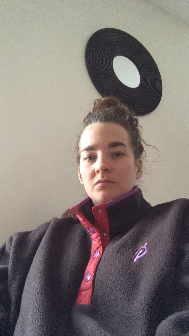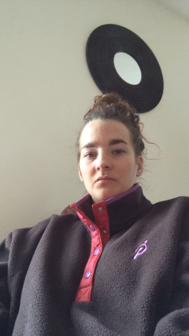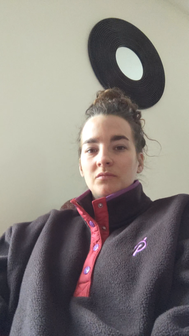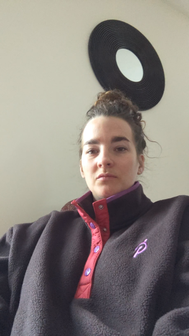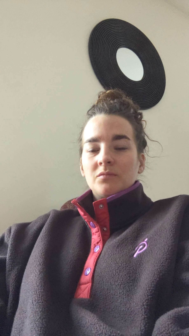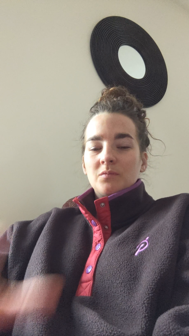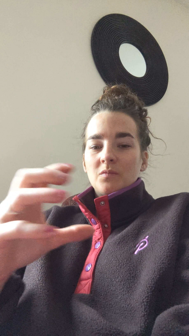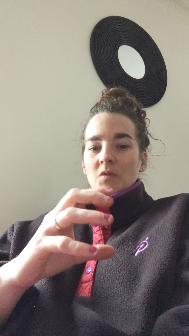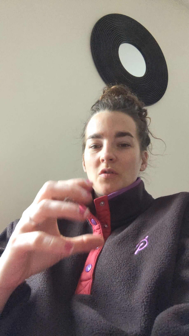ball